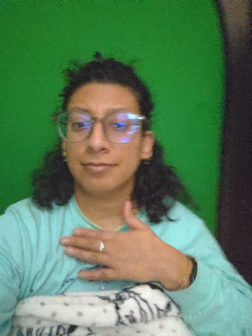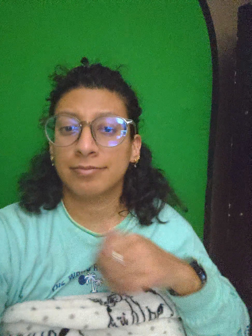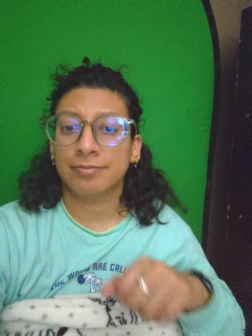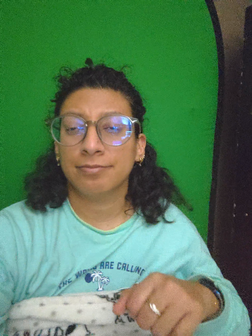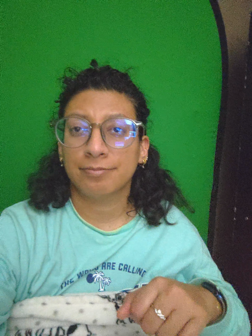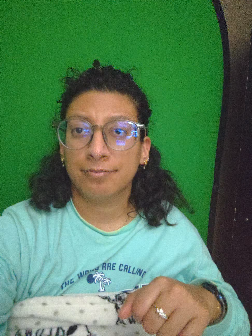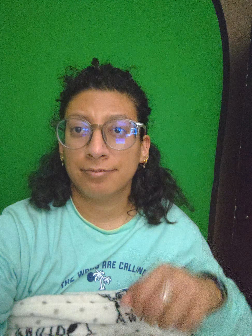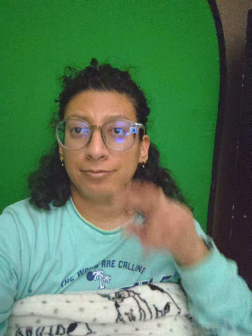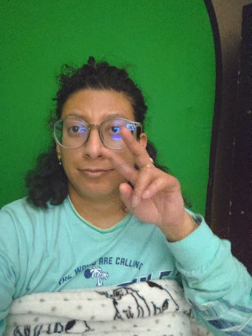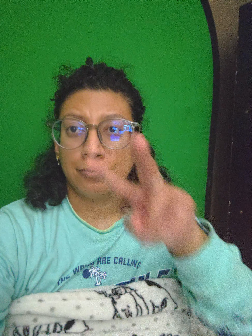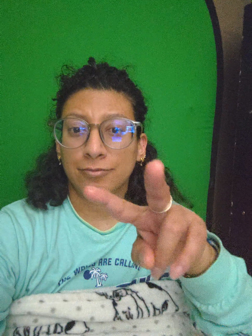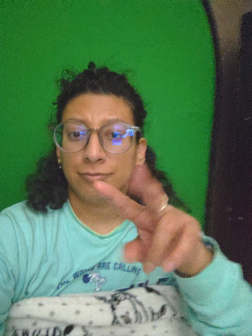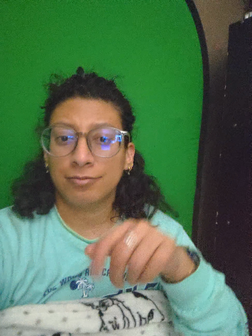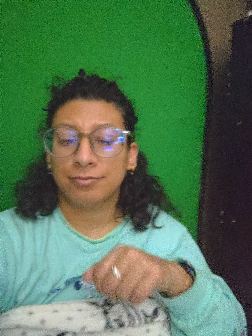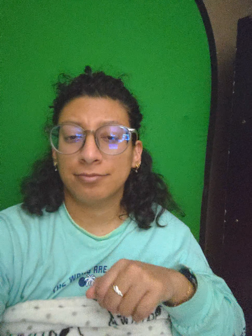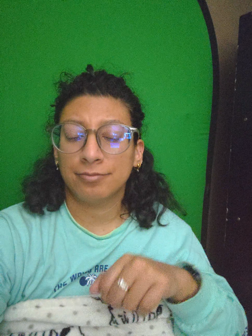look